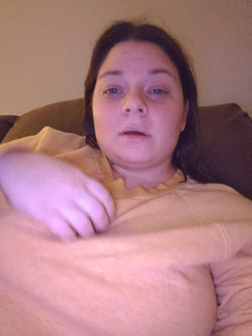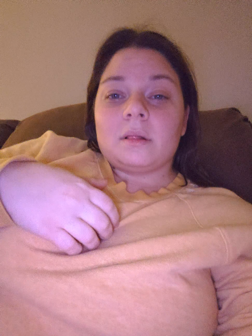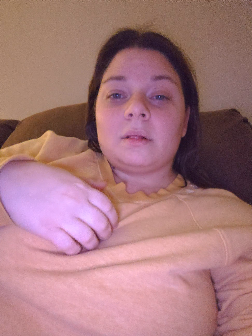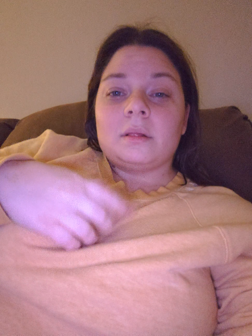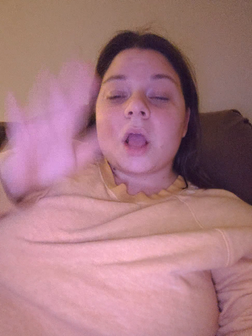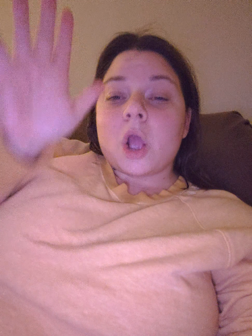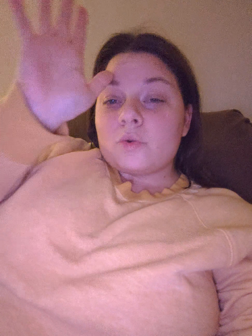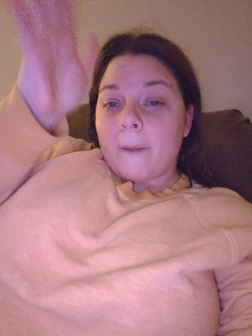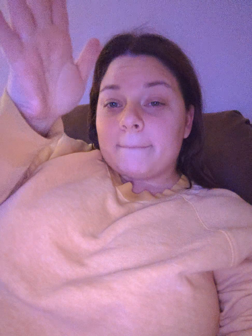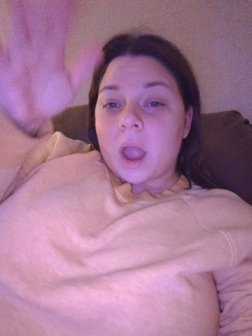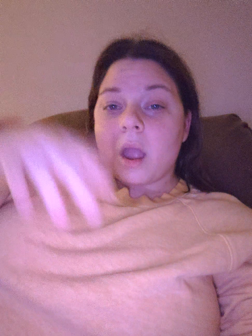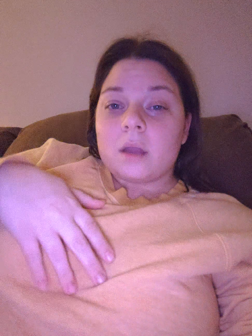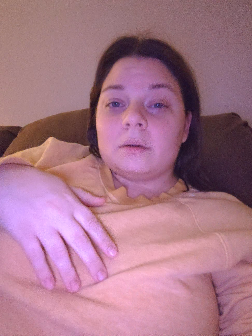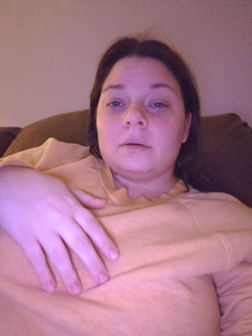grandpa